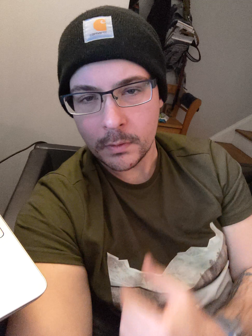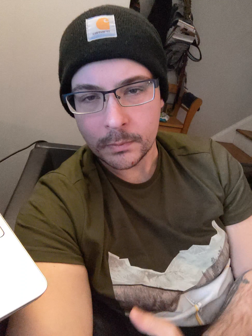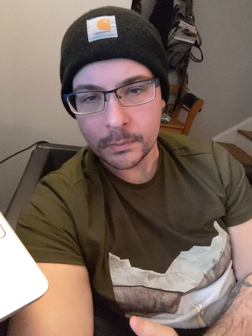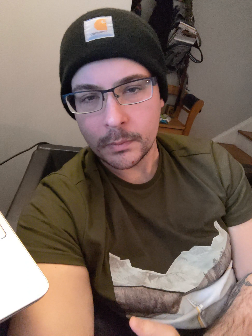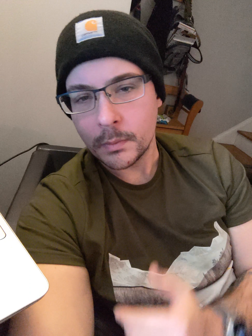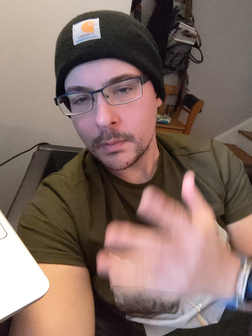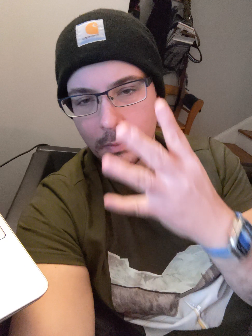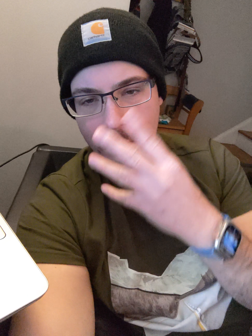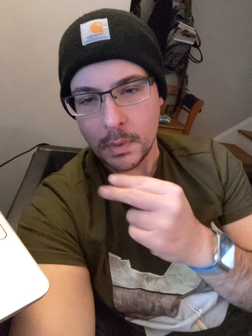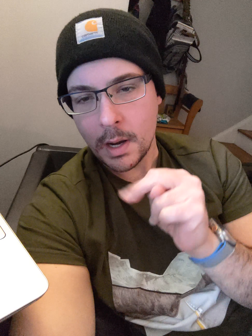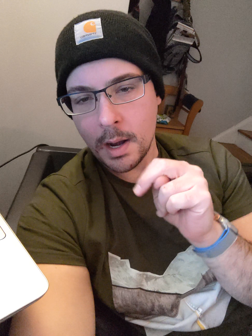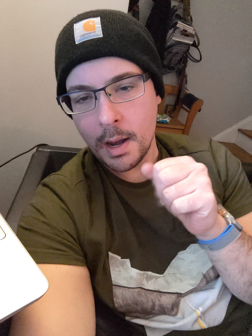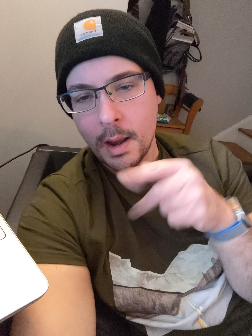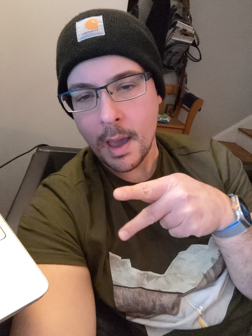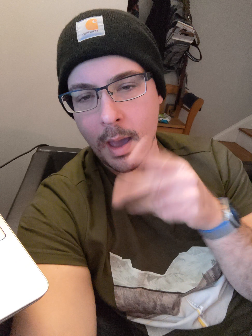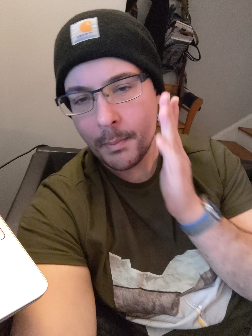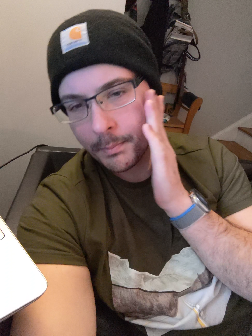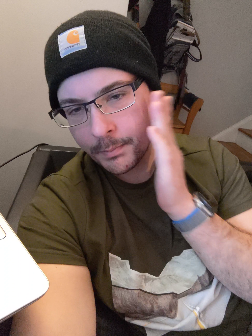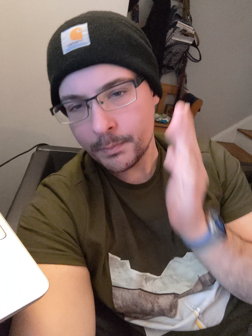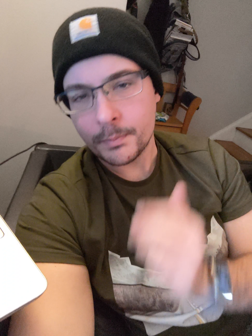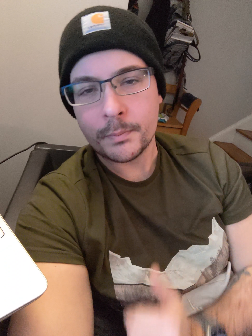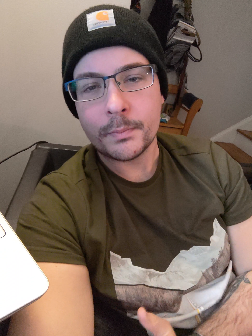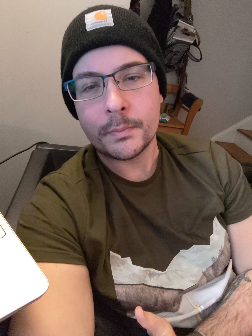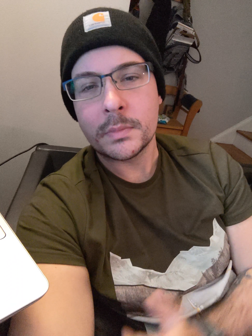nap